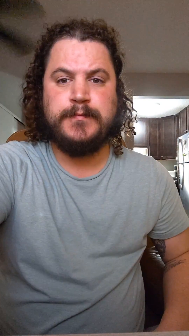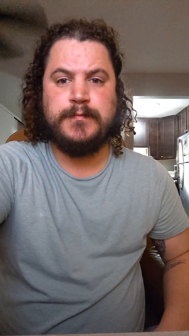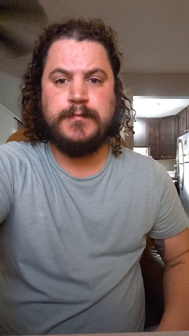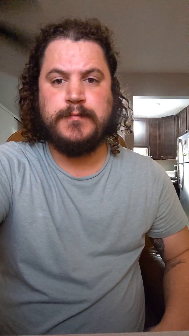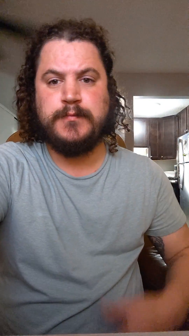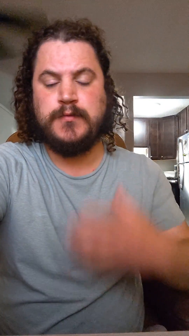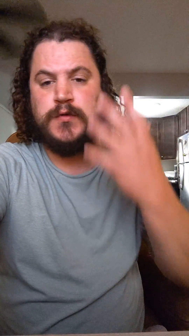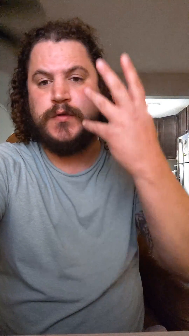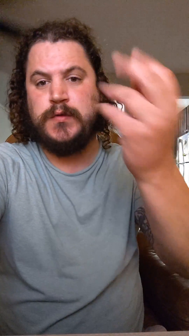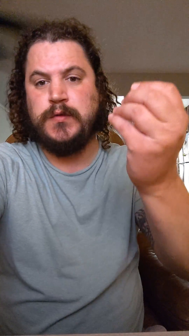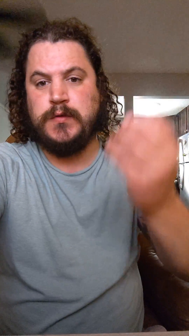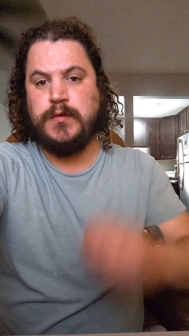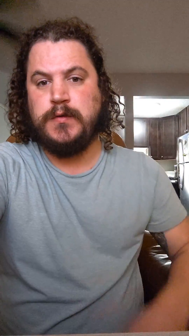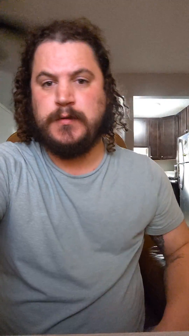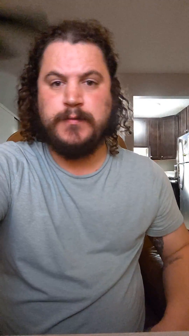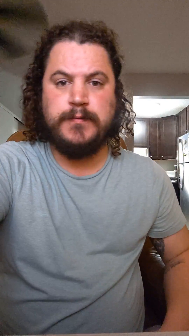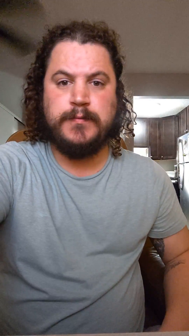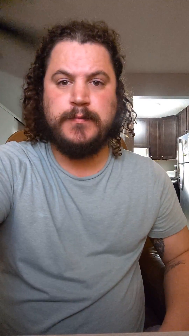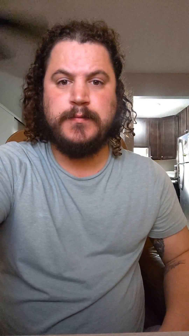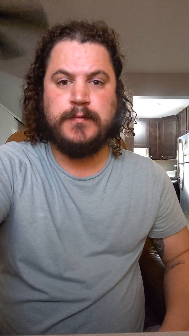going to